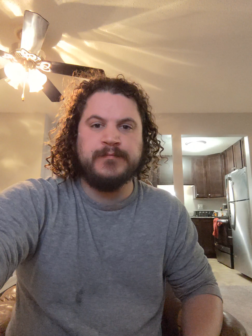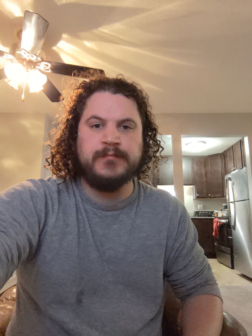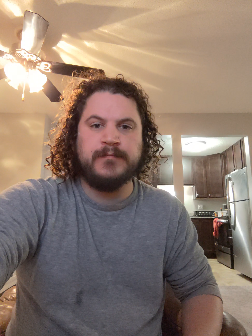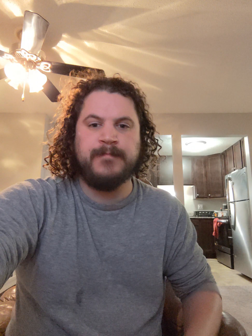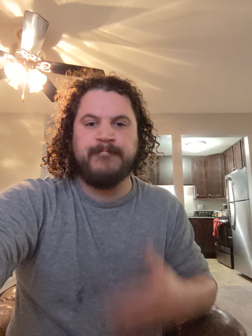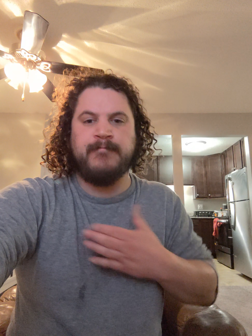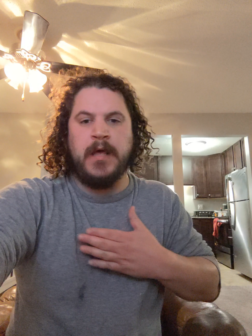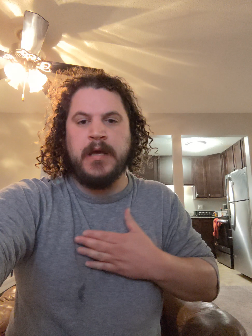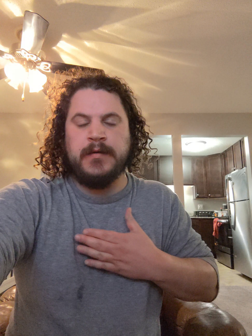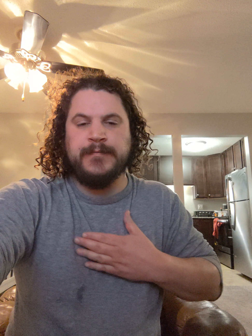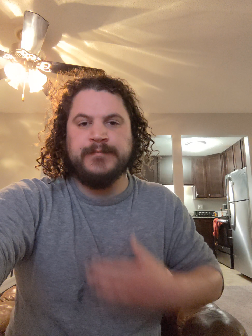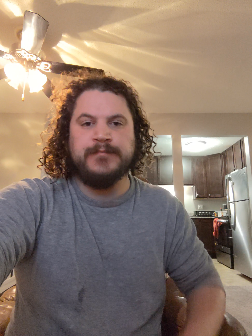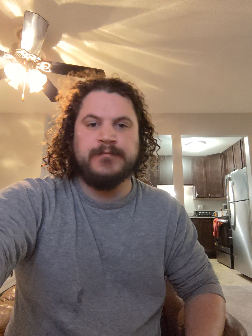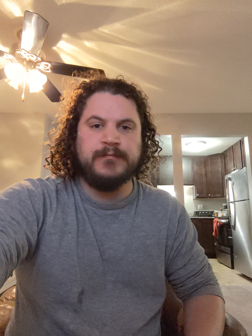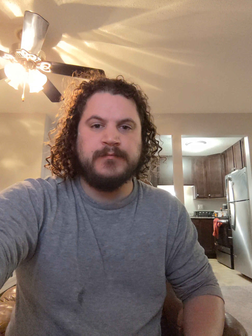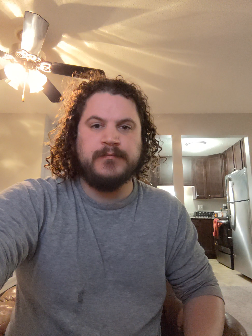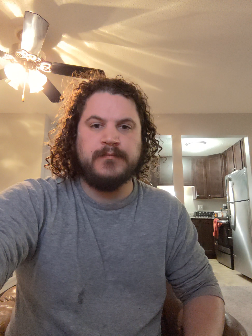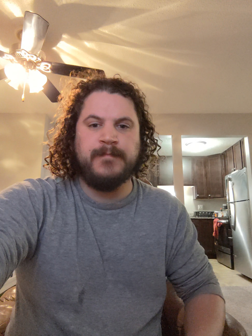my